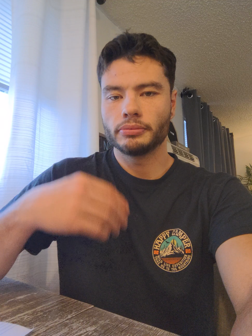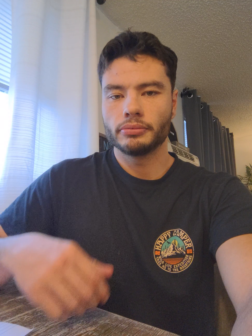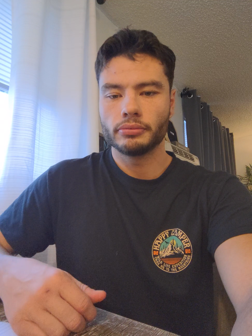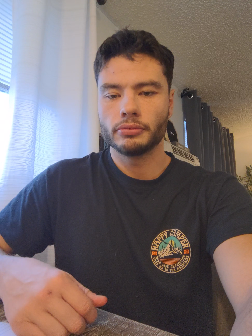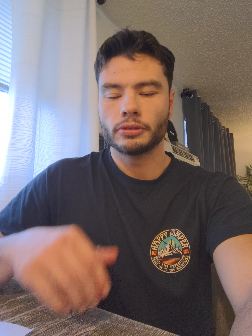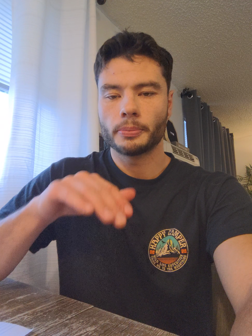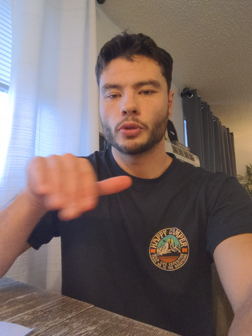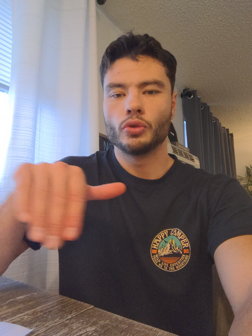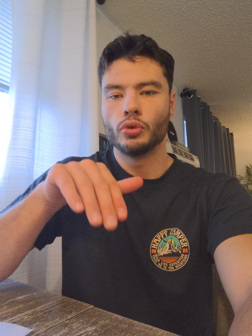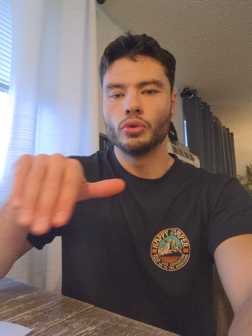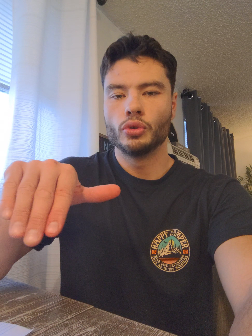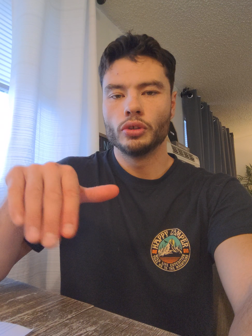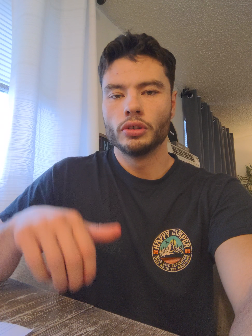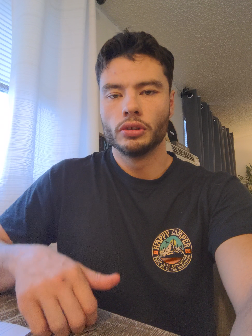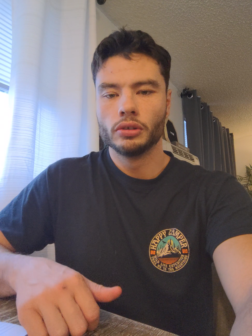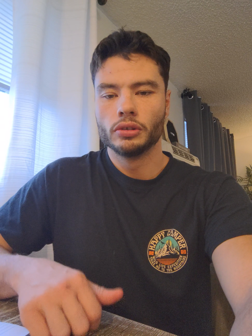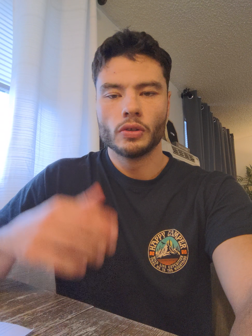pool